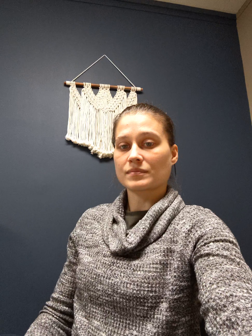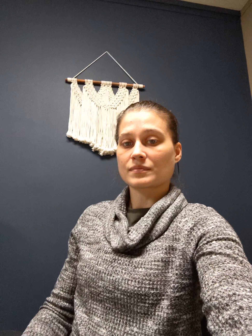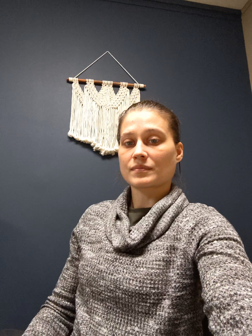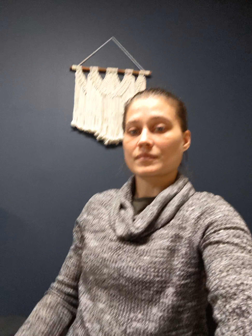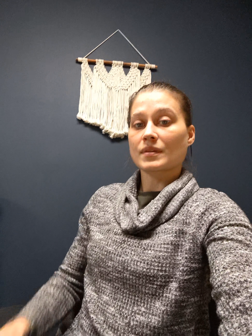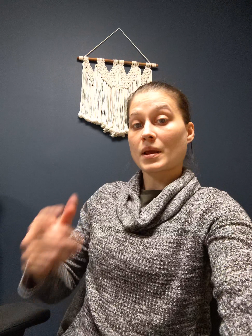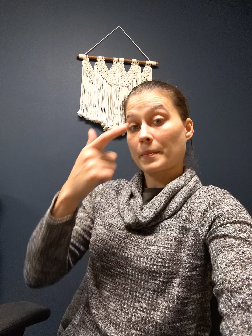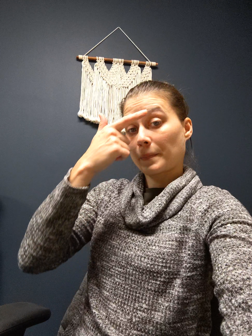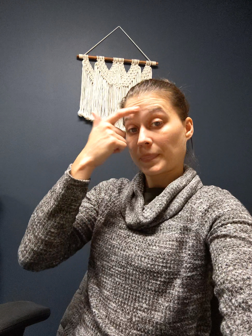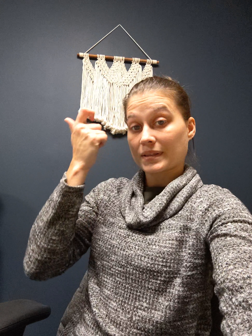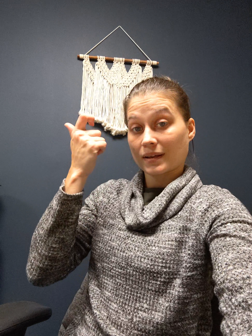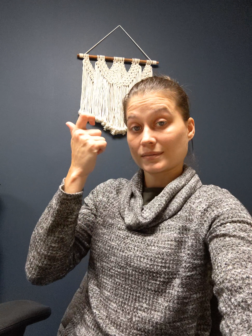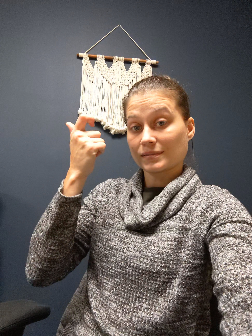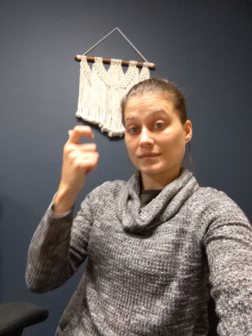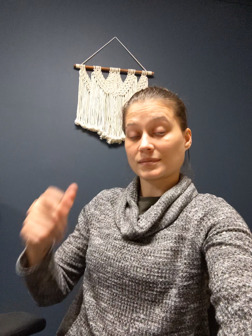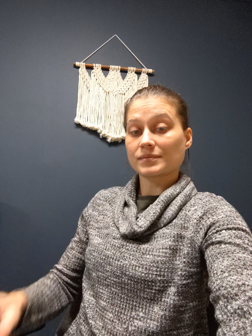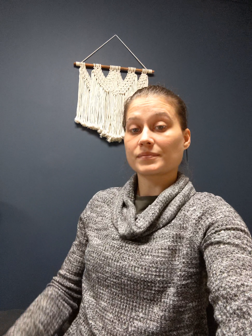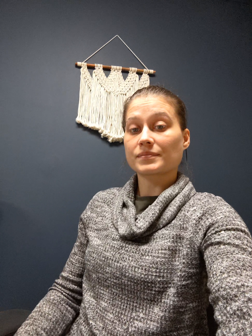because